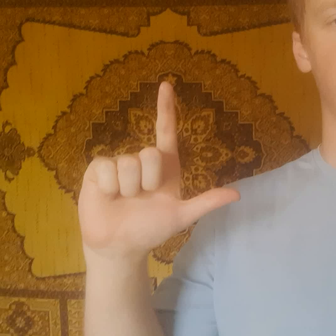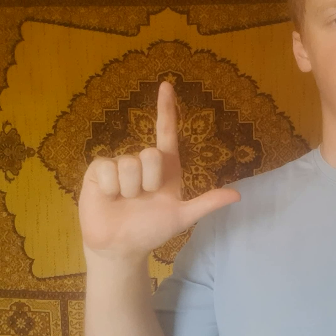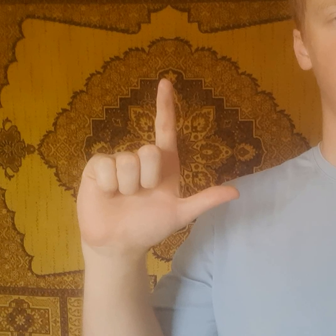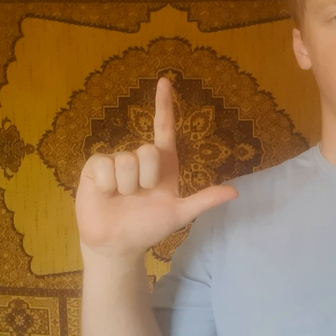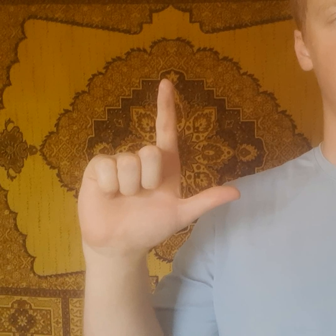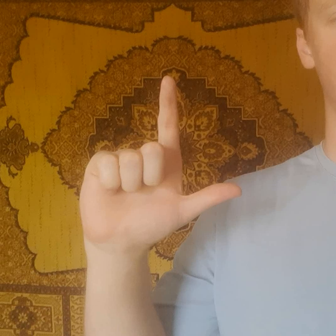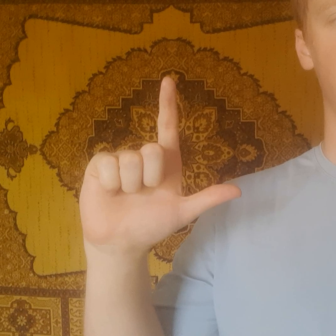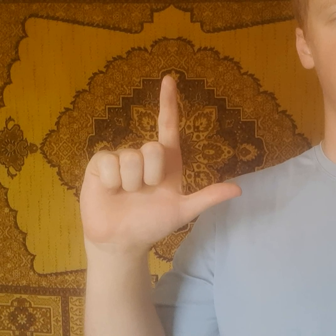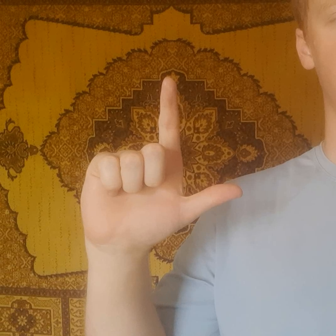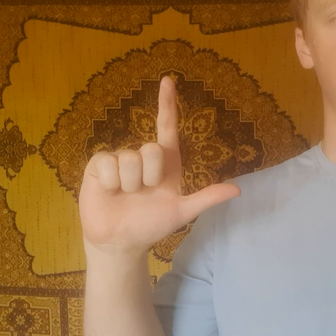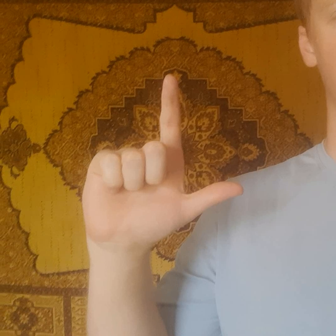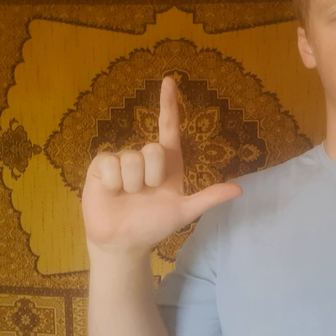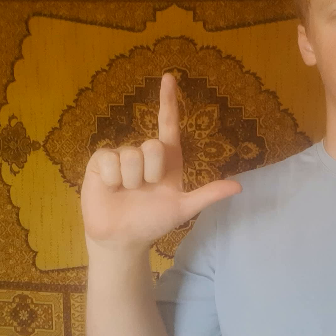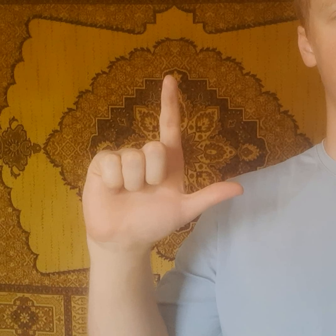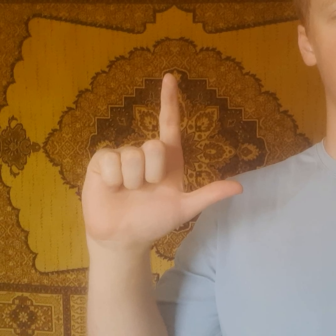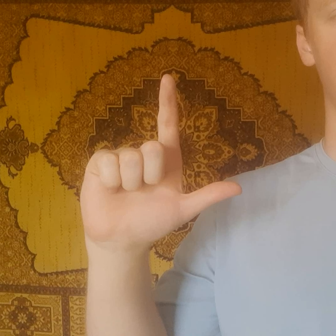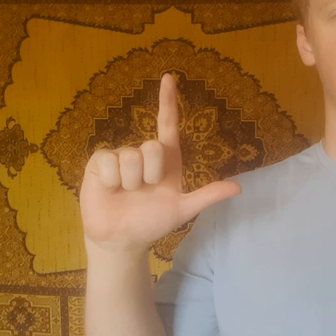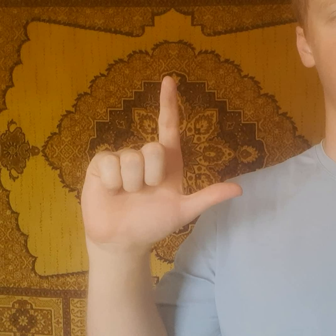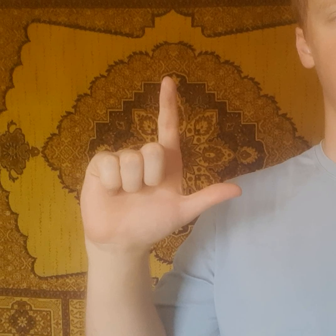Ь